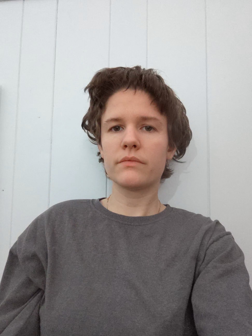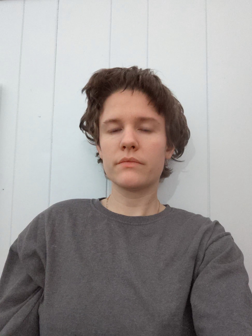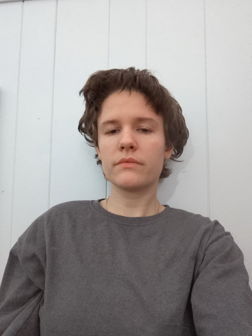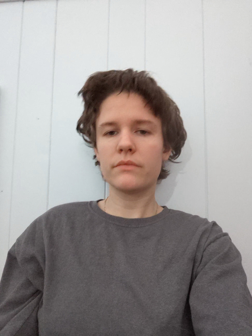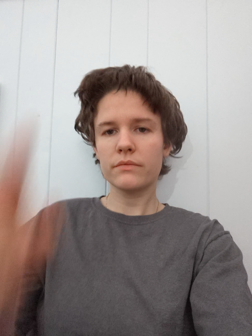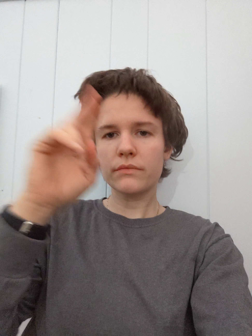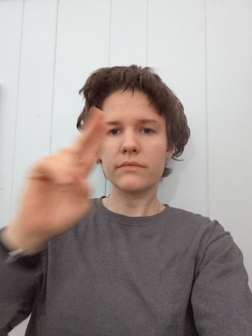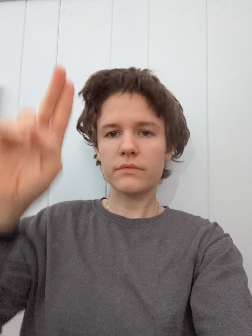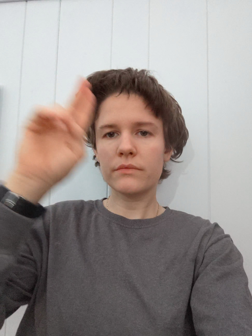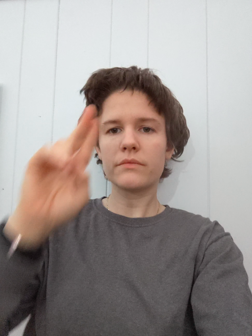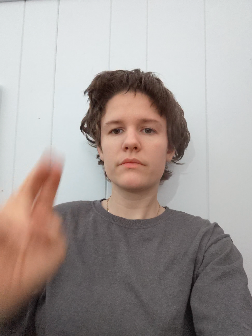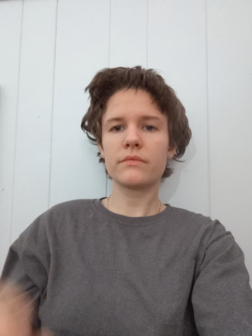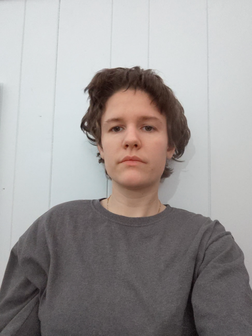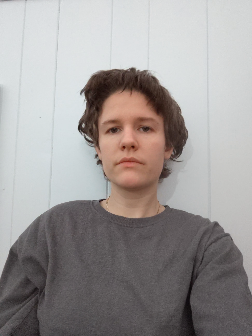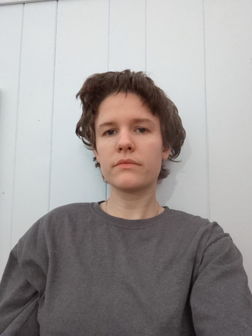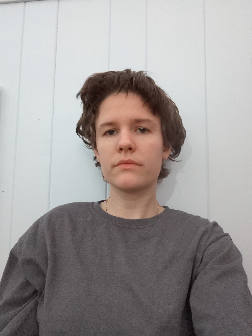uncle